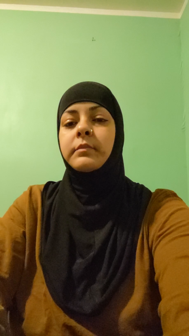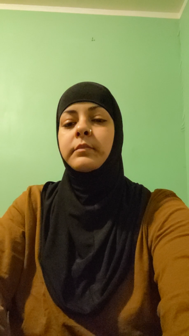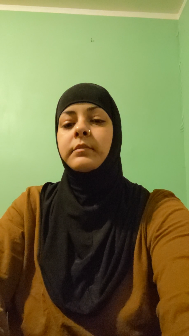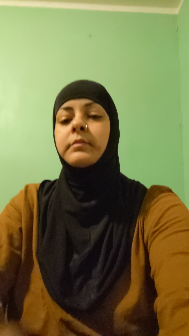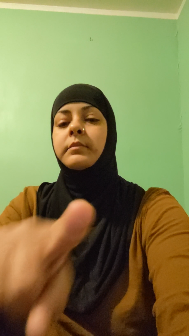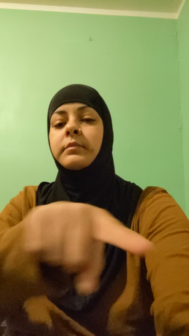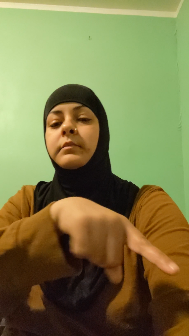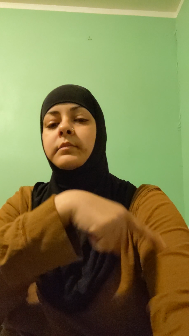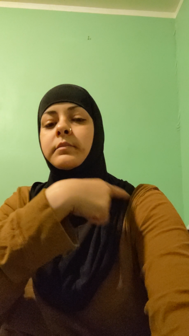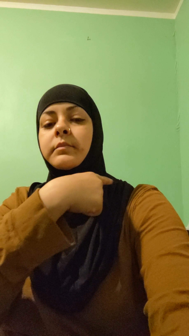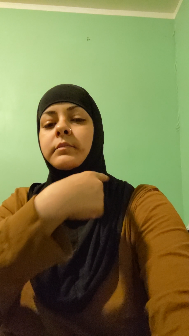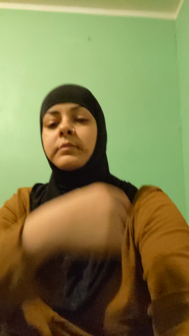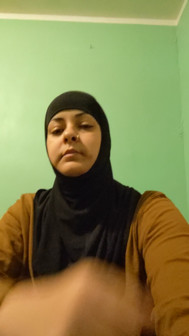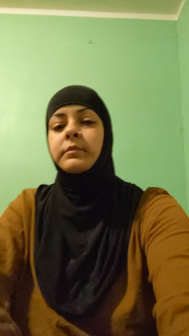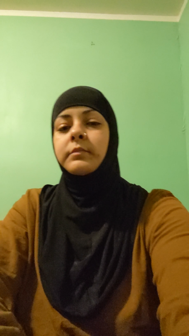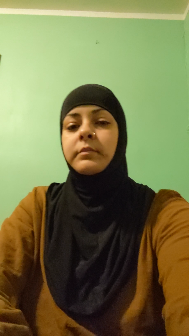long